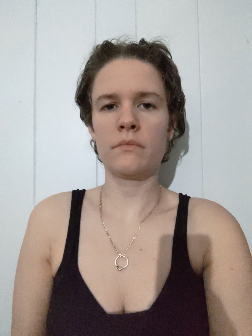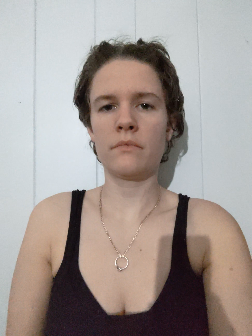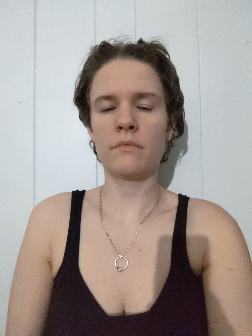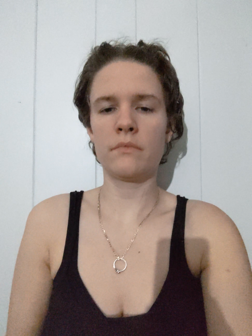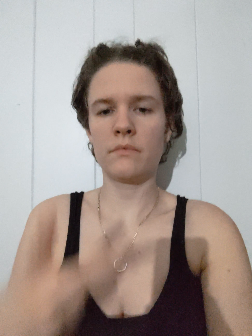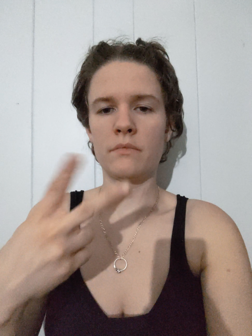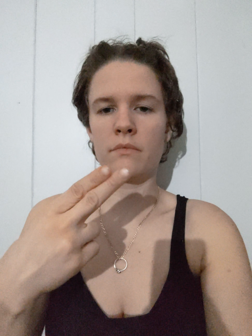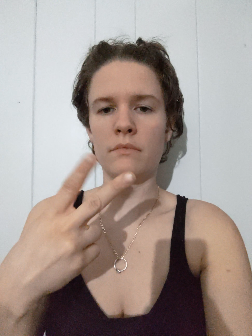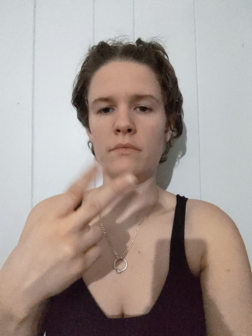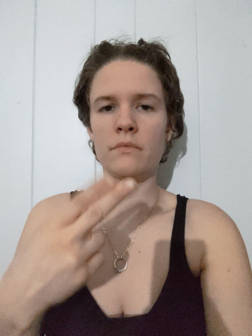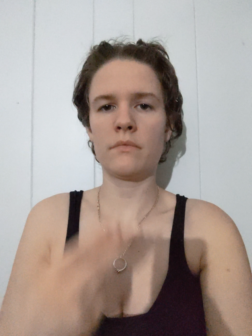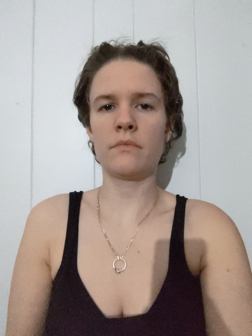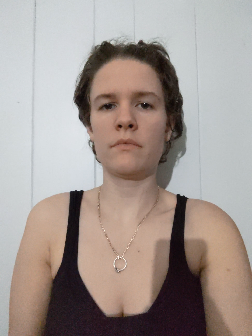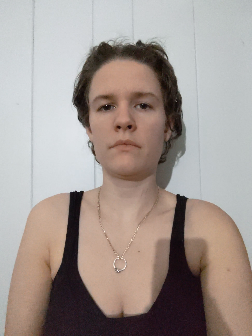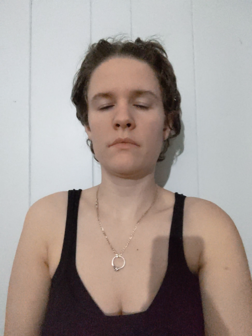scissors